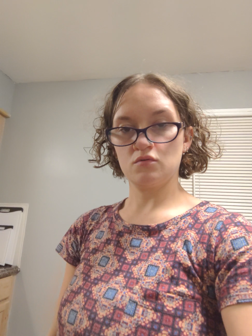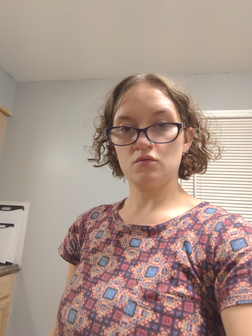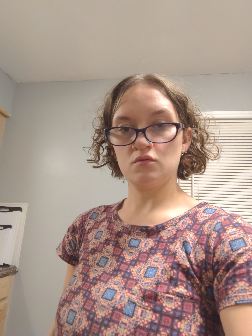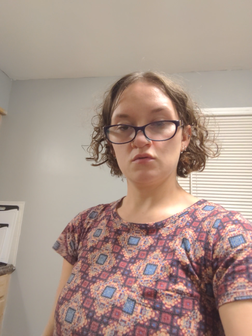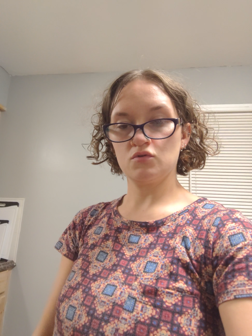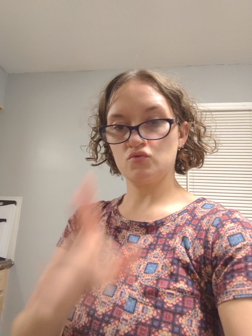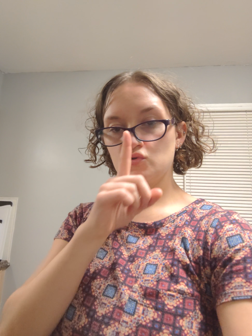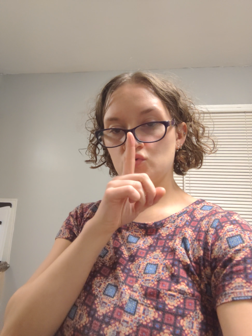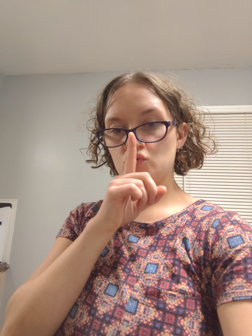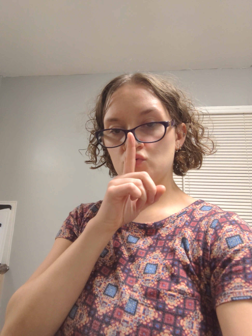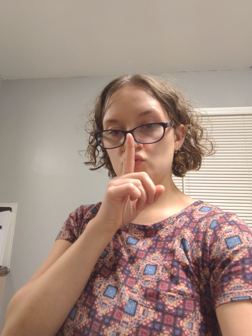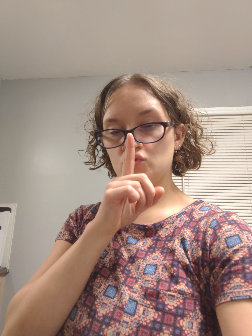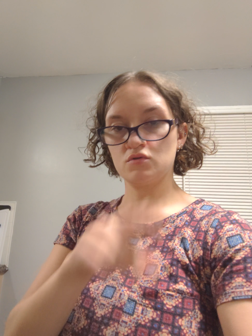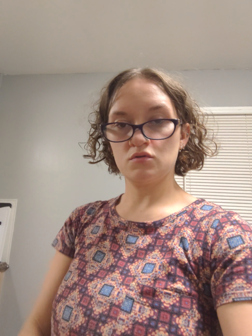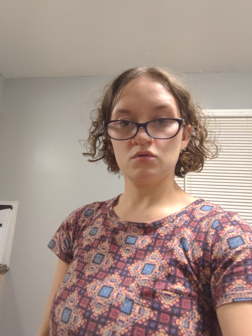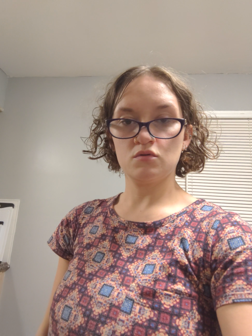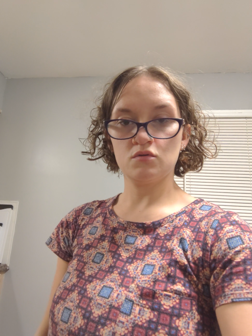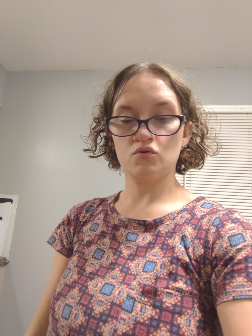shhh